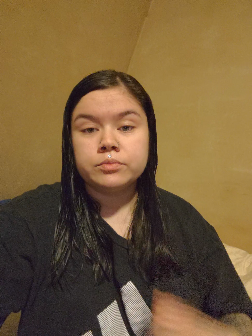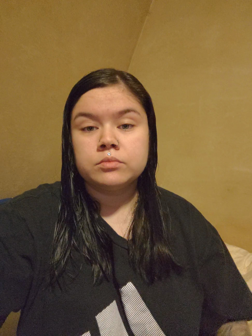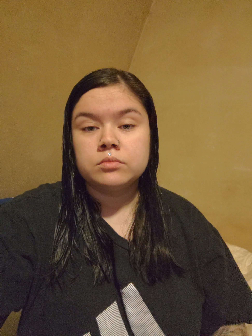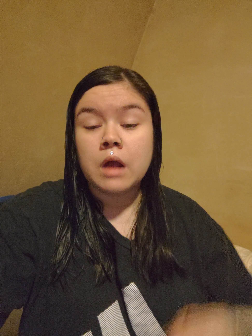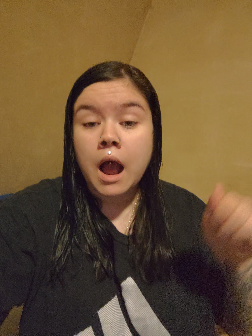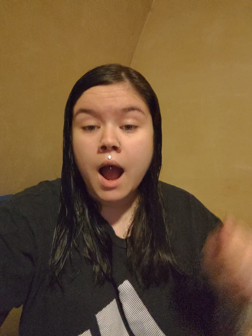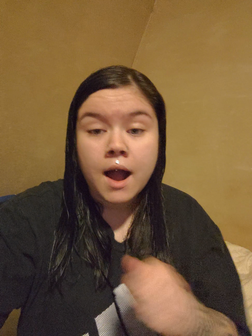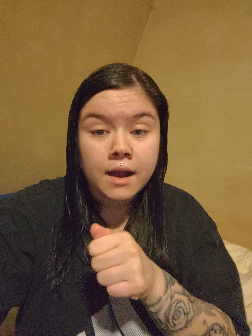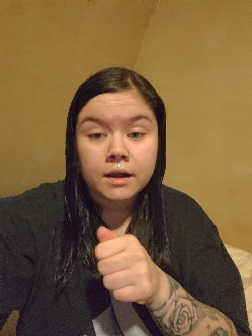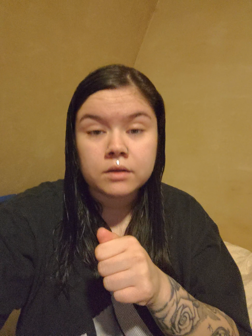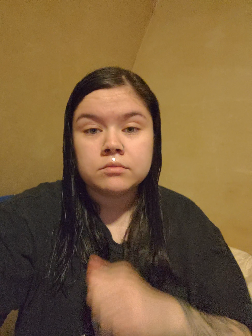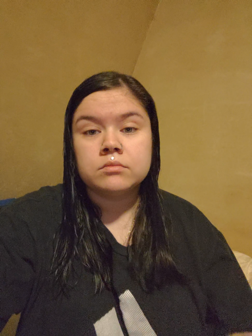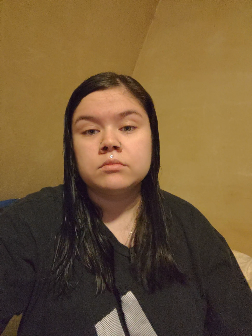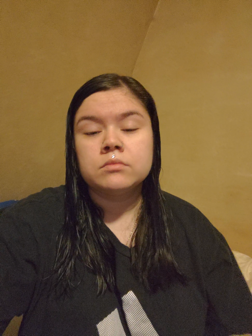hide